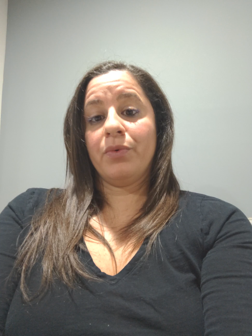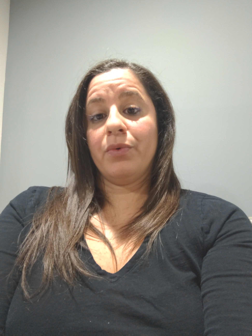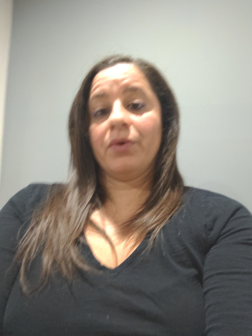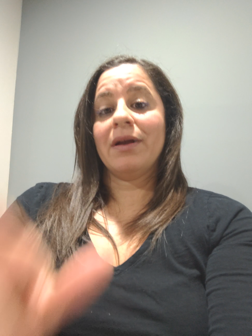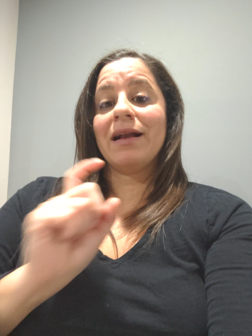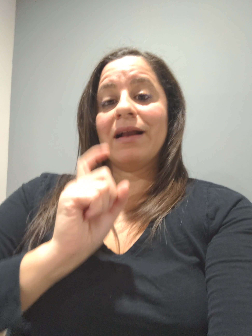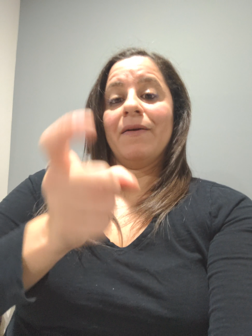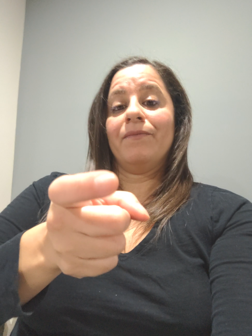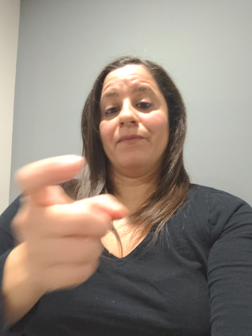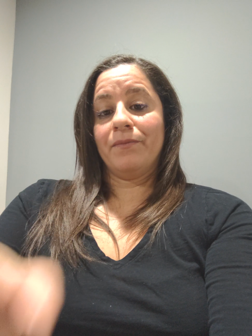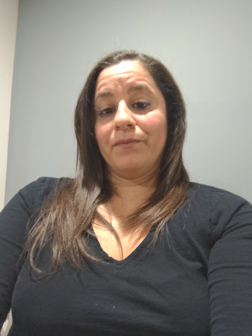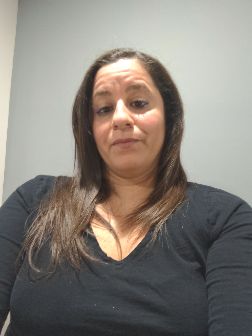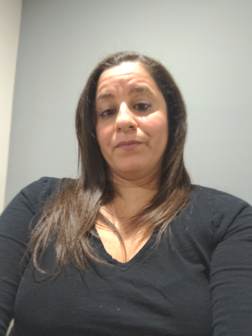gift